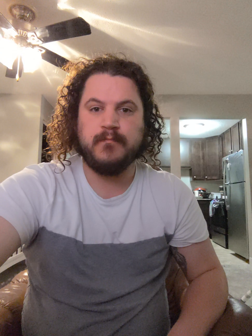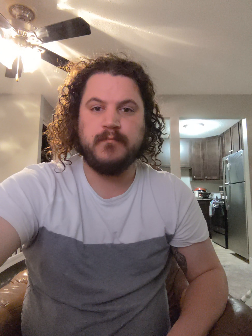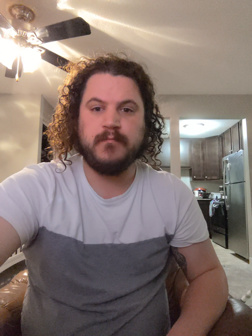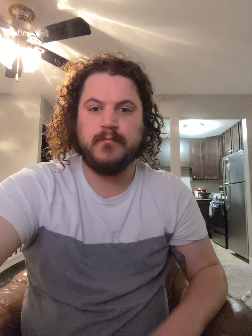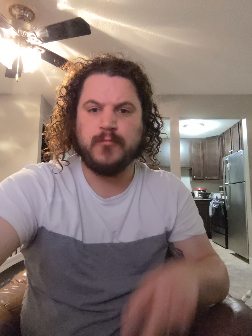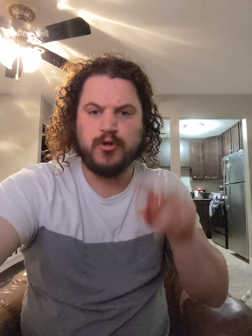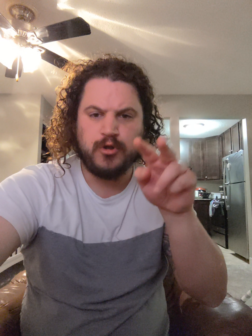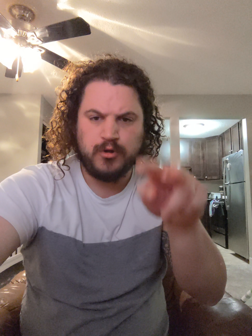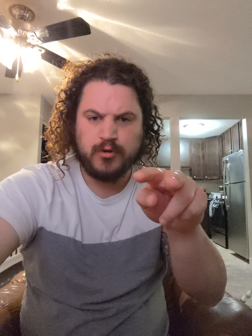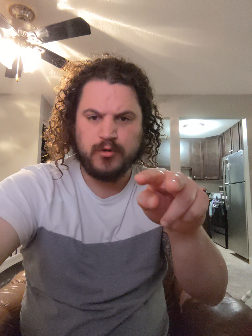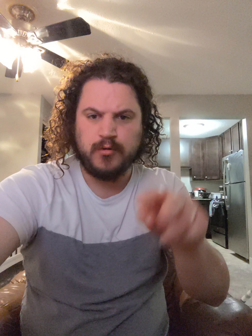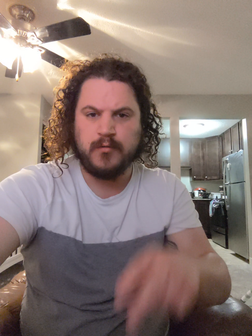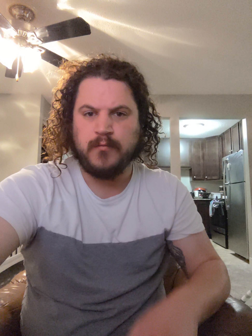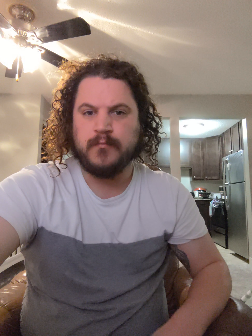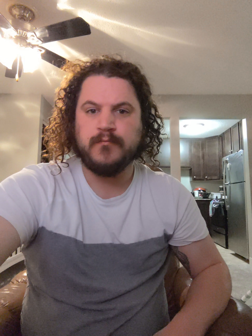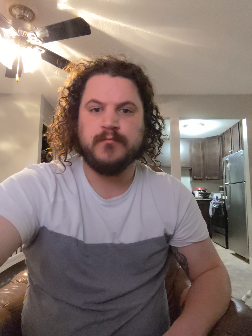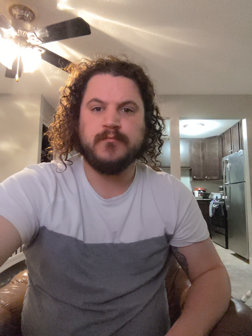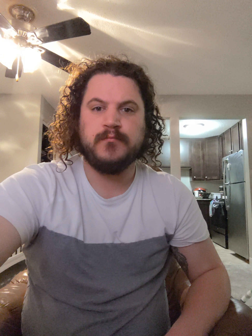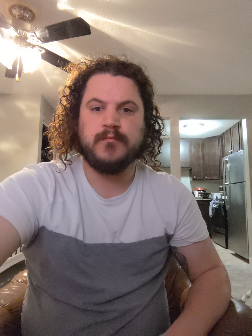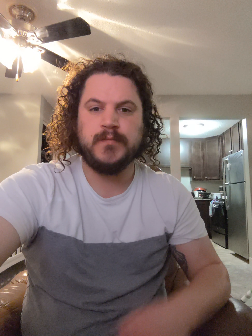look